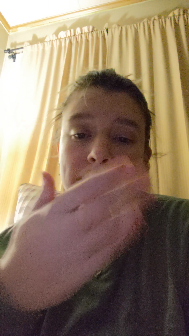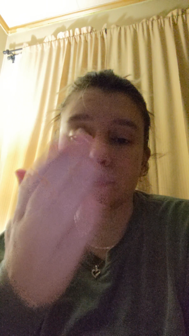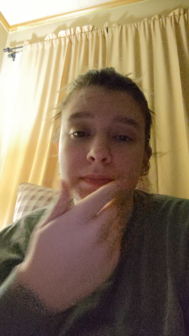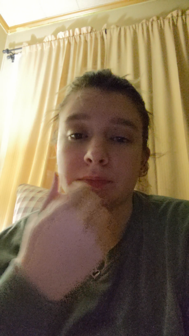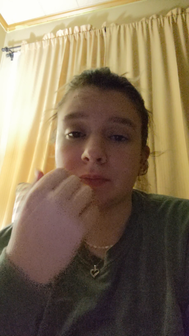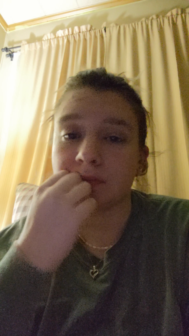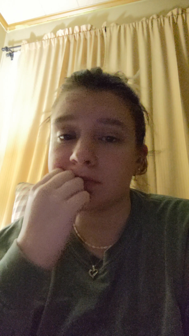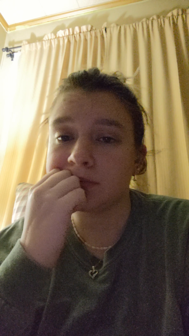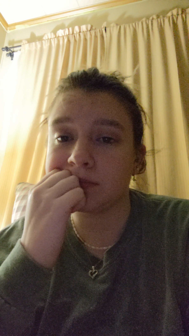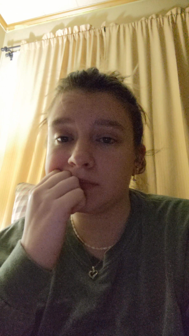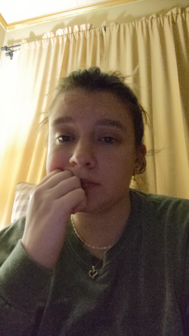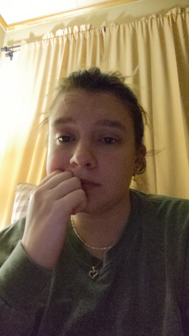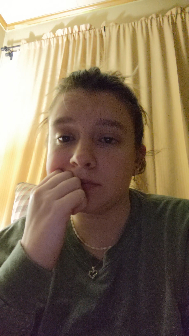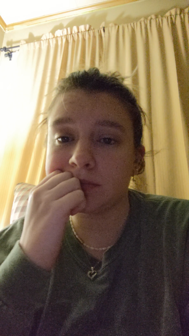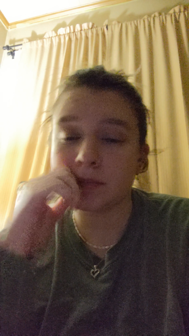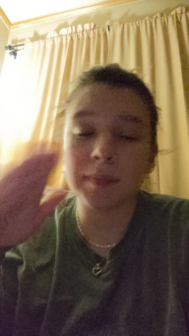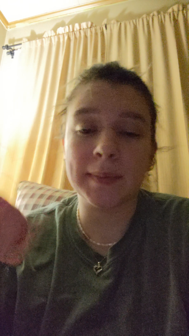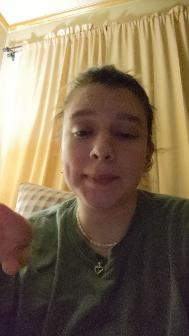penguin